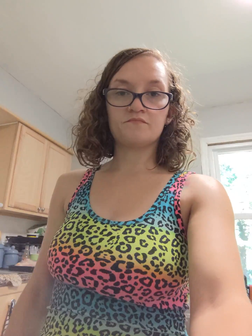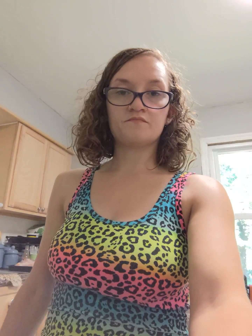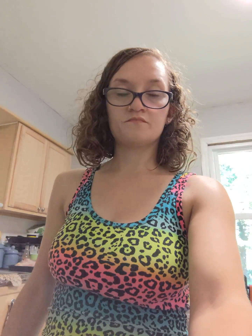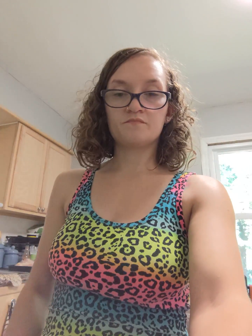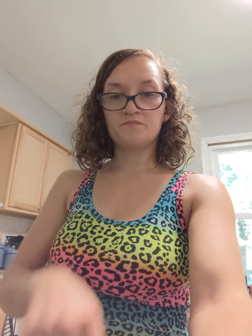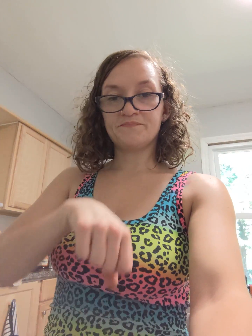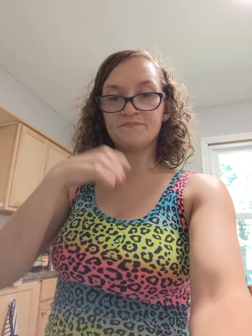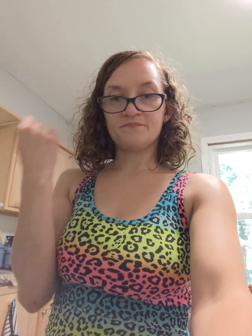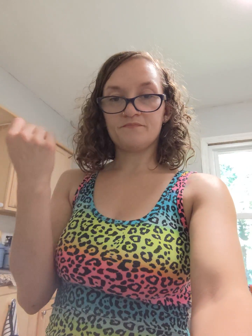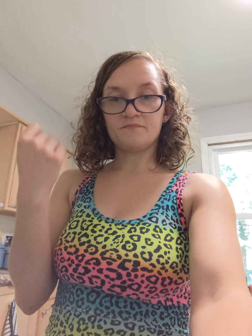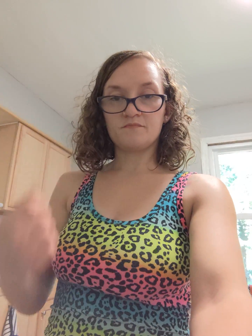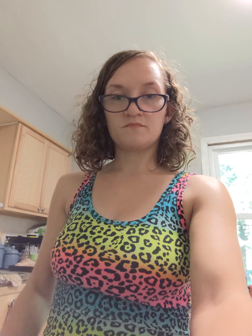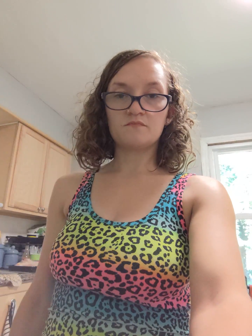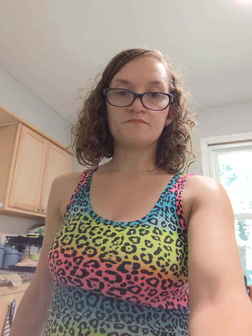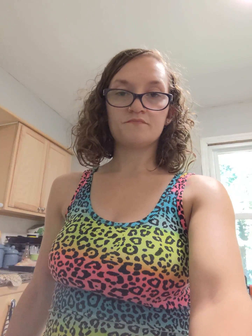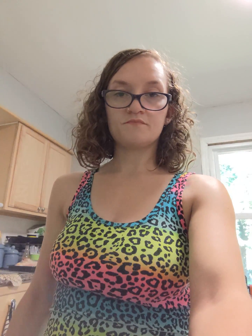break